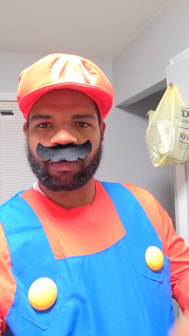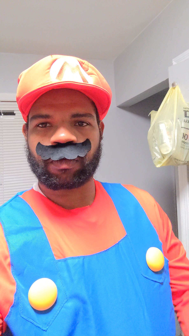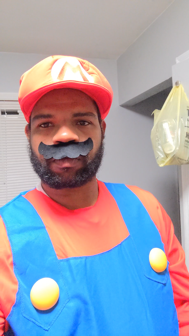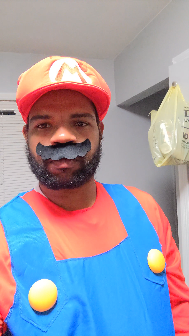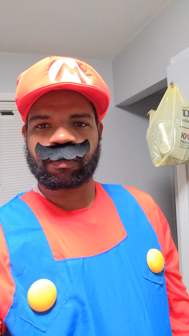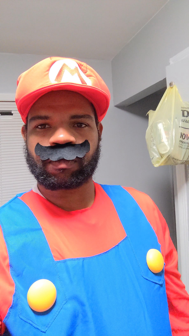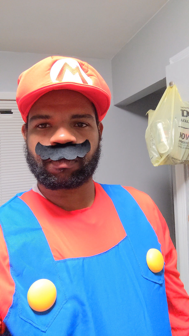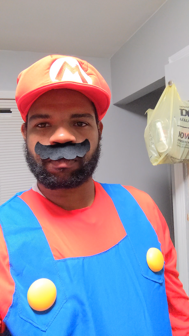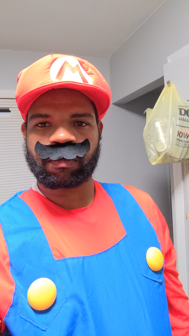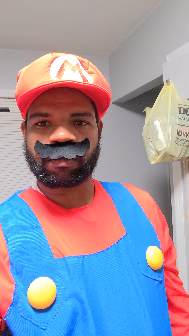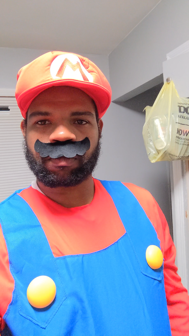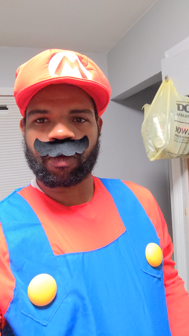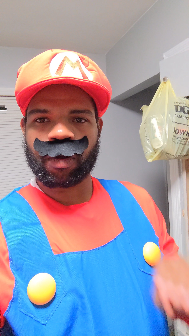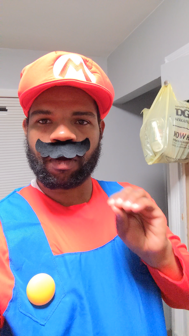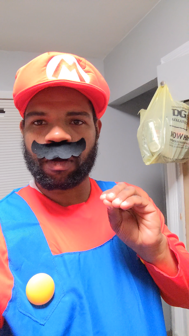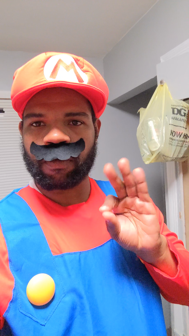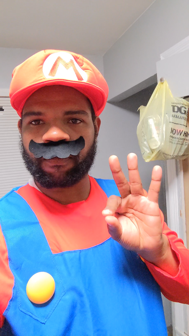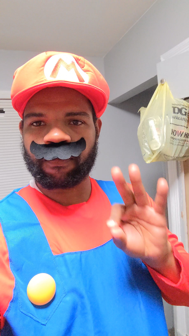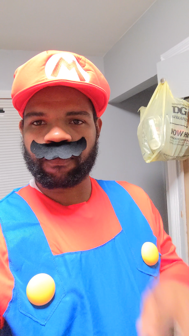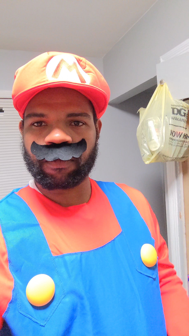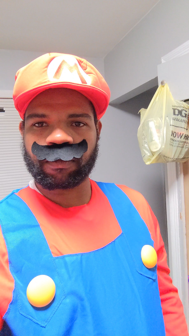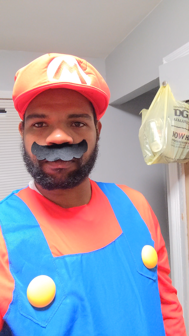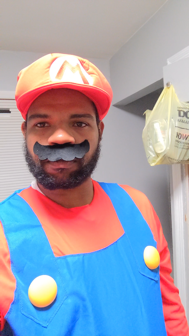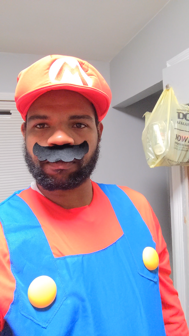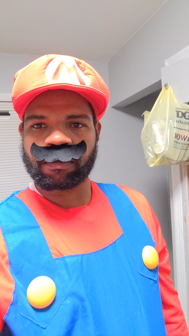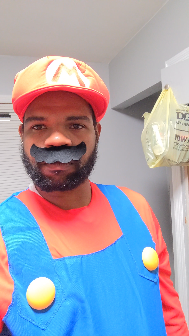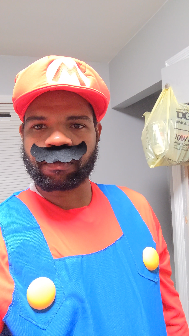of